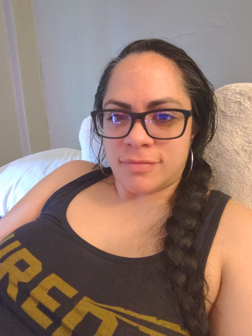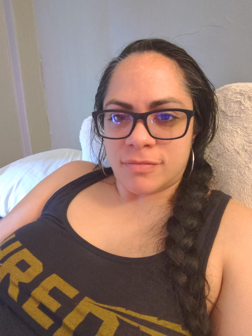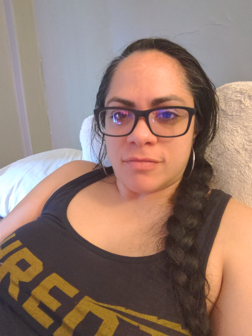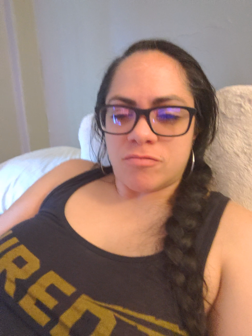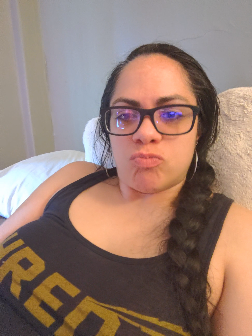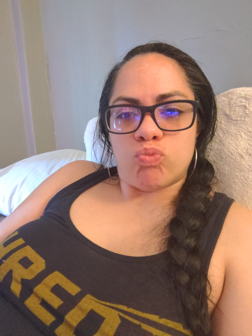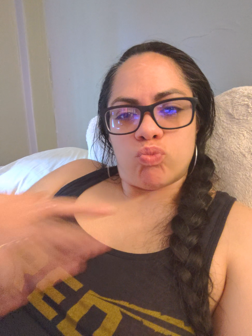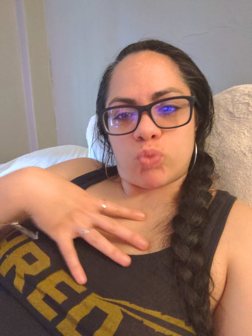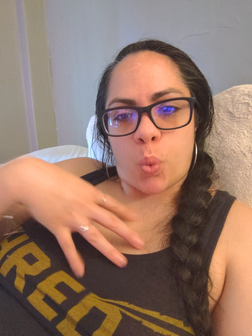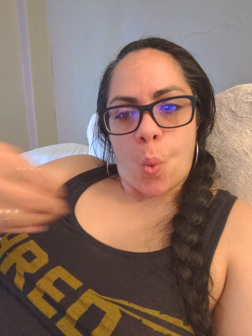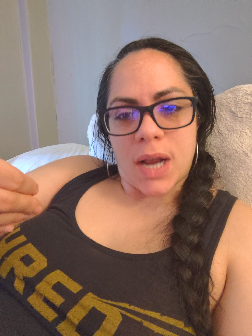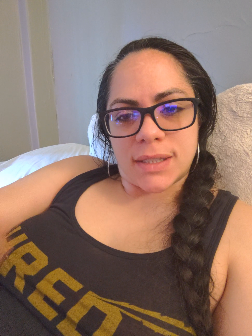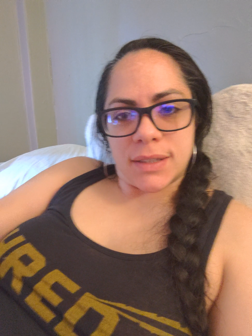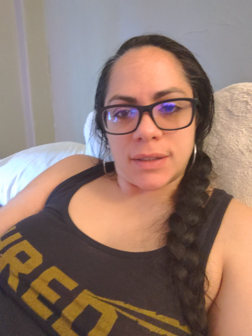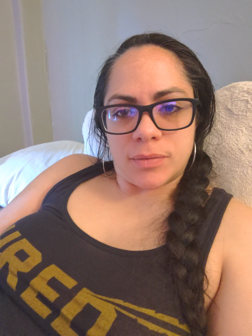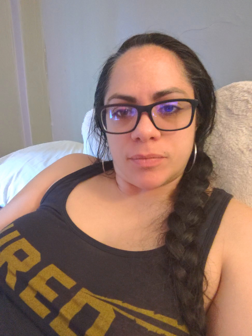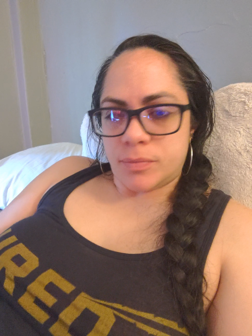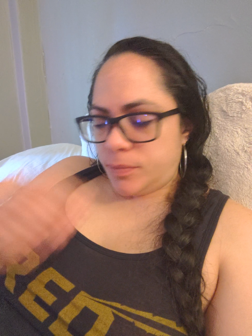white